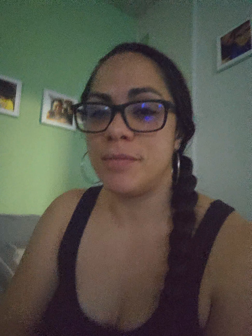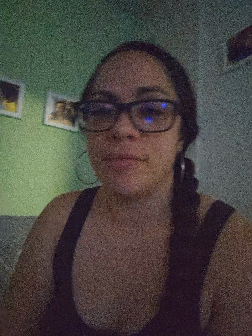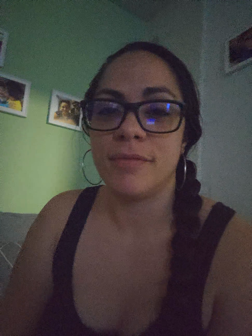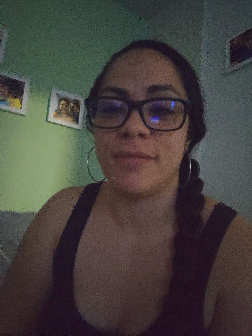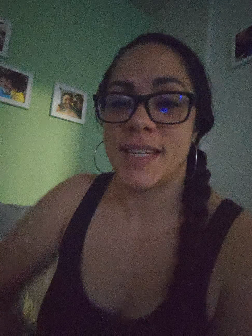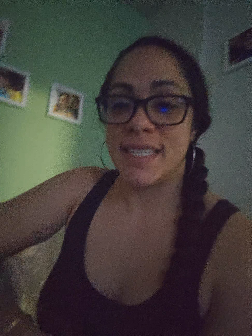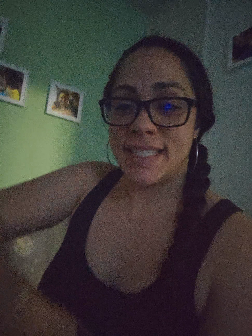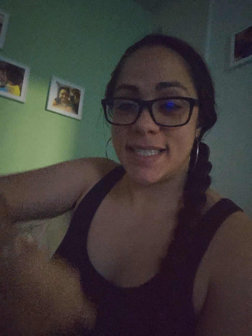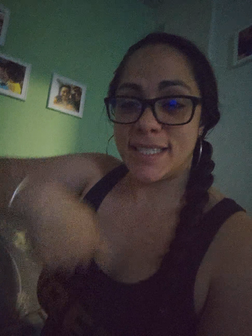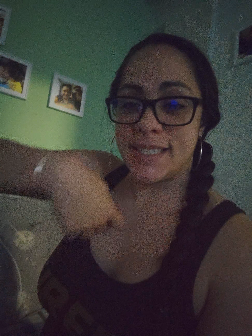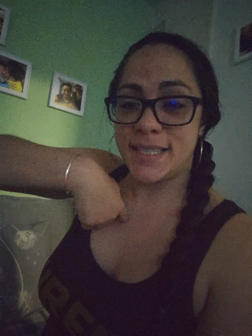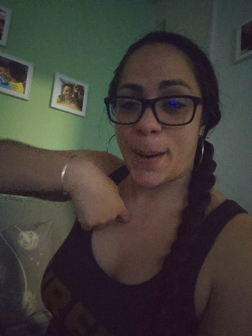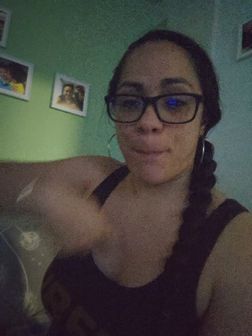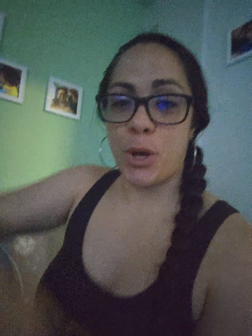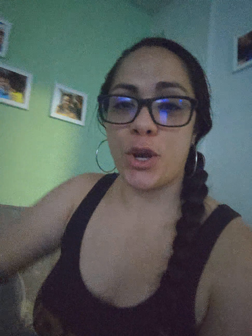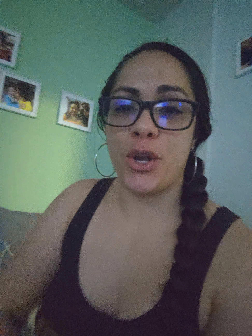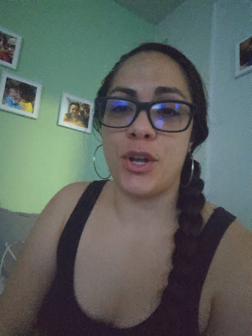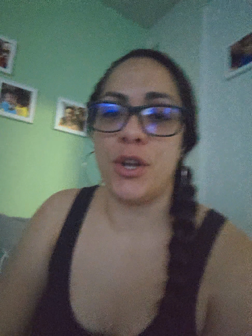zipper